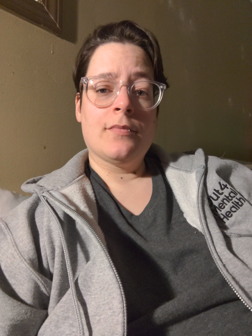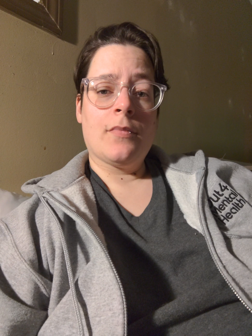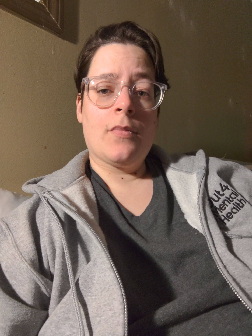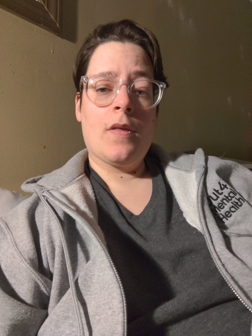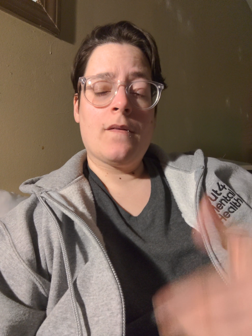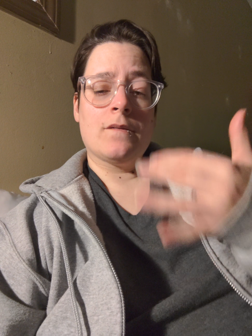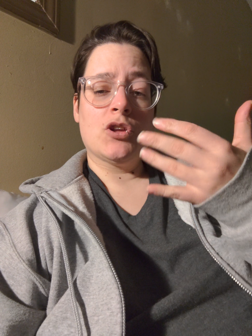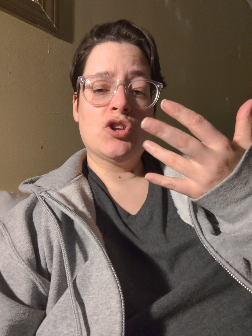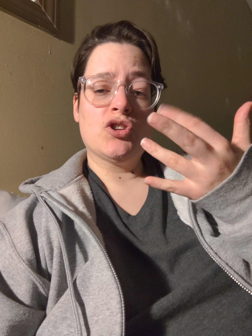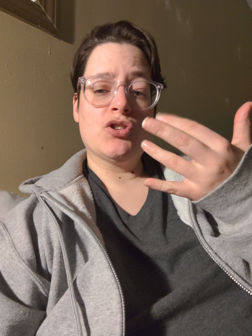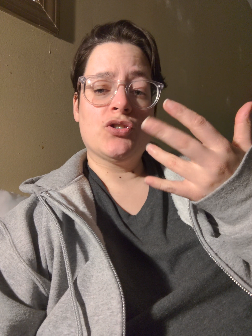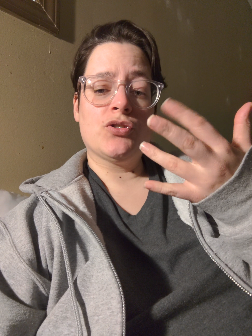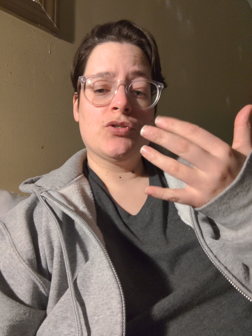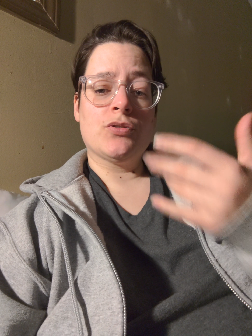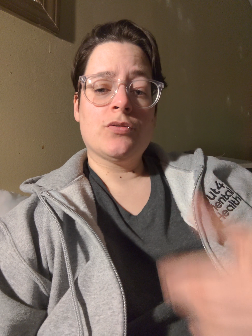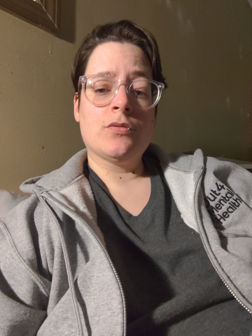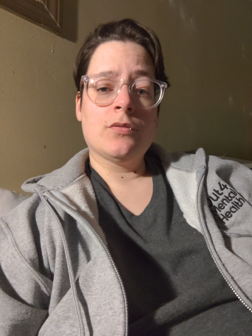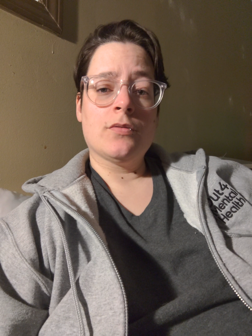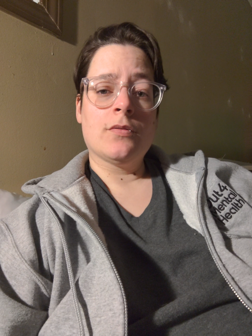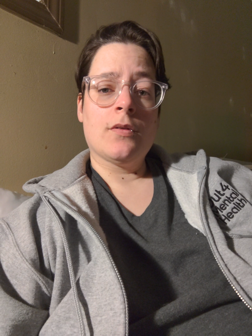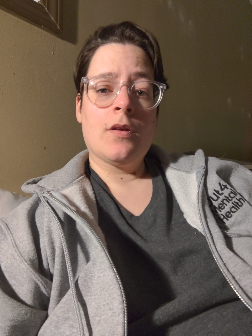finger